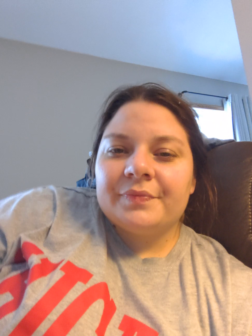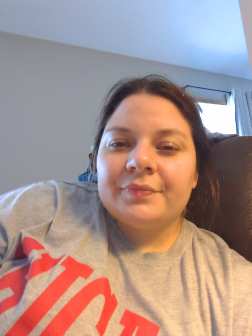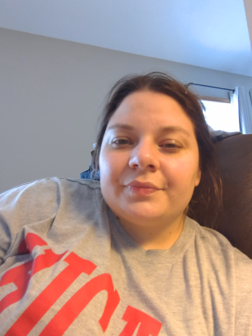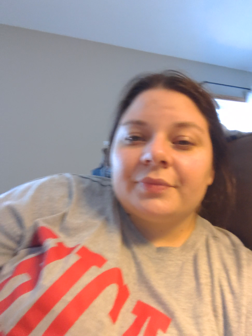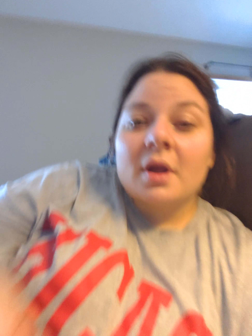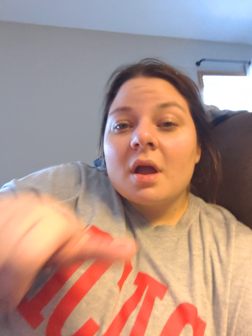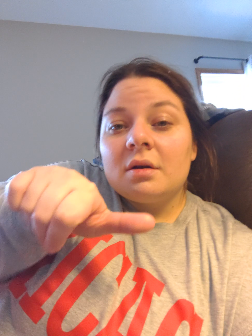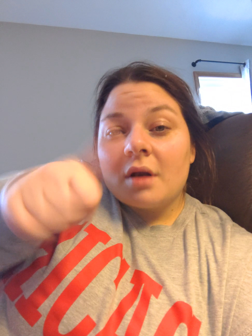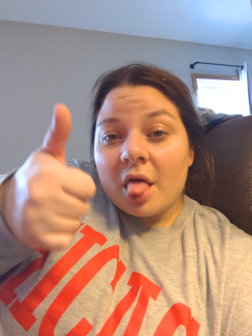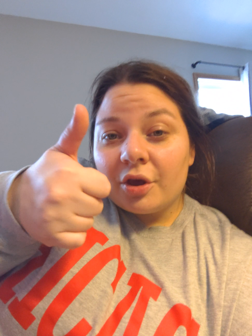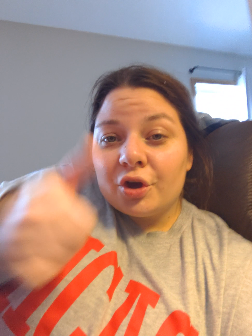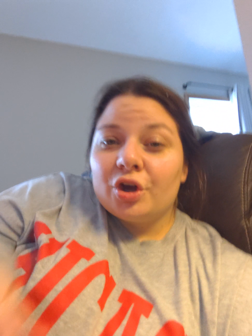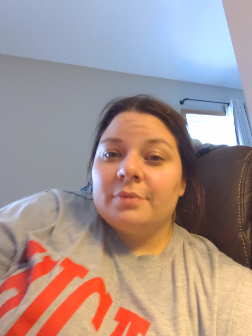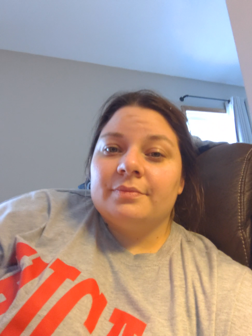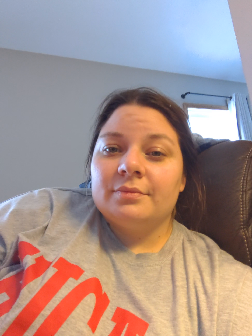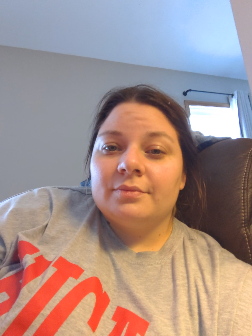another